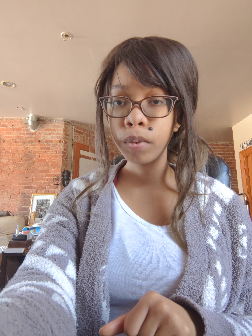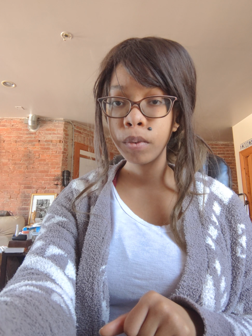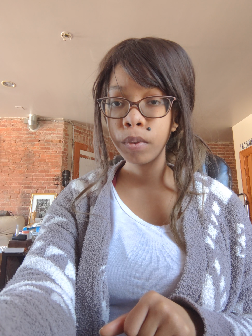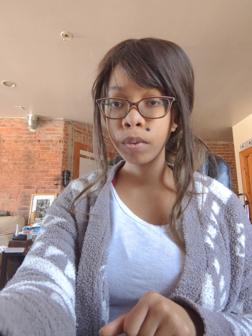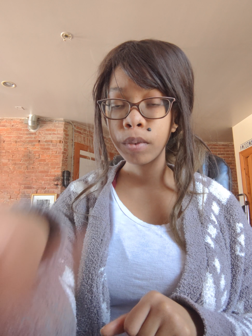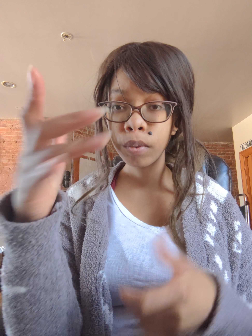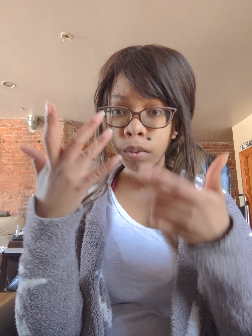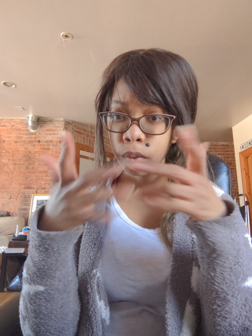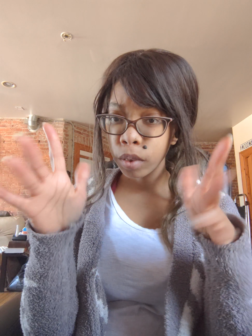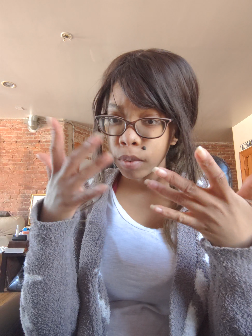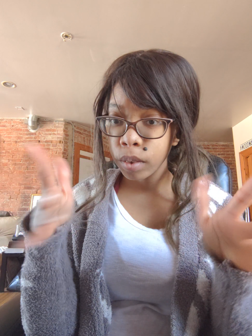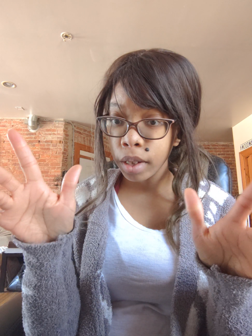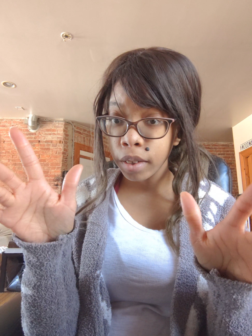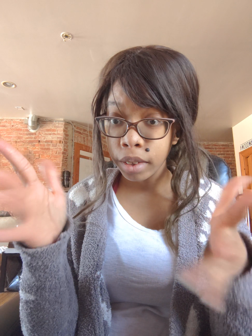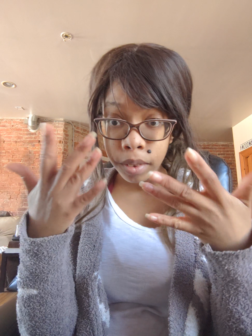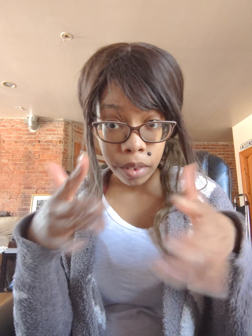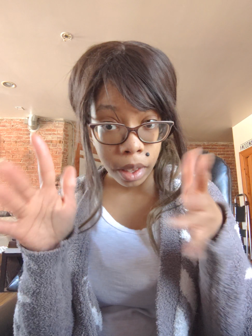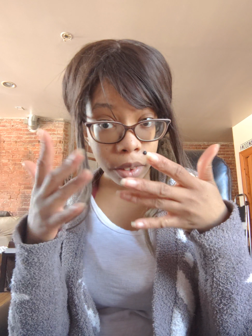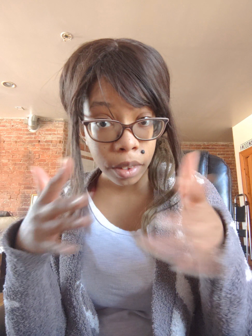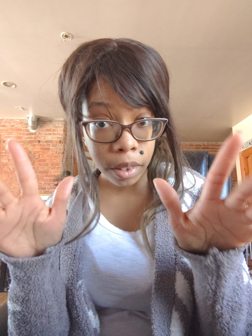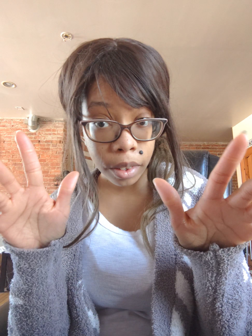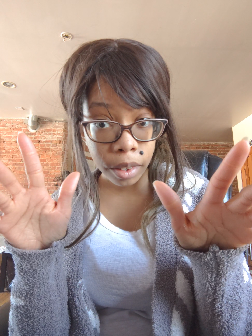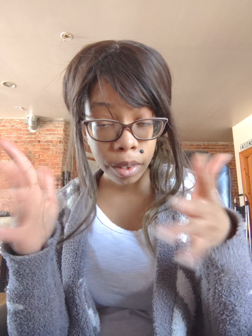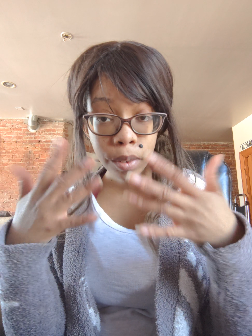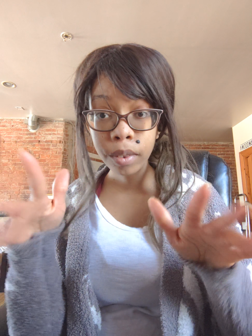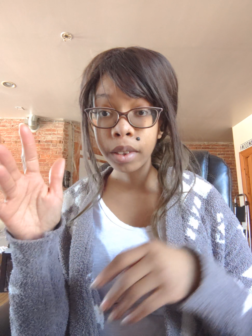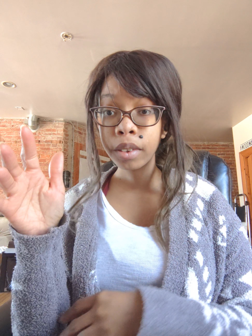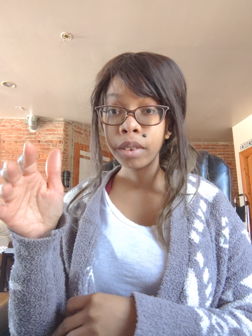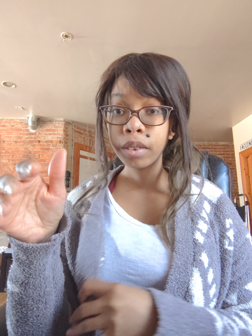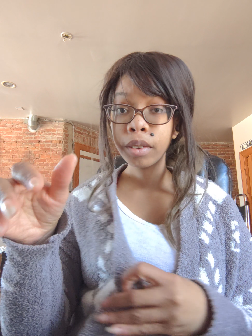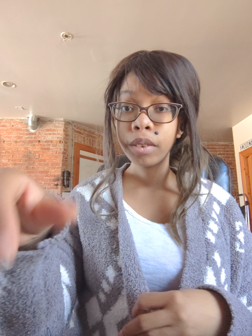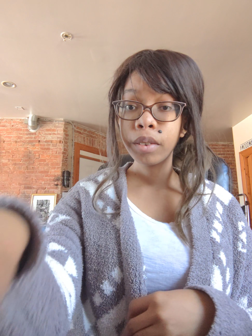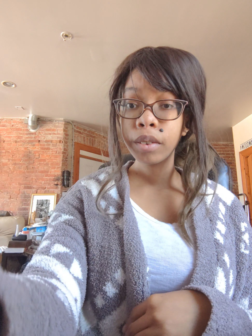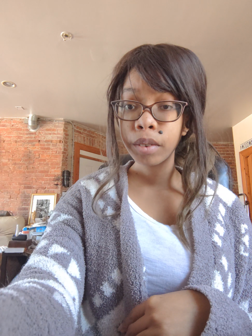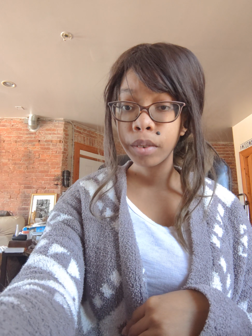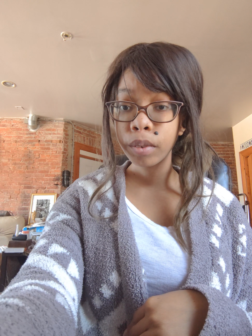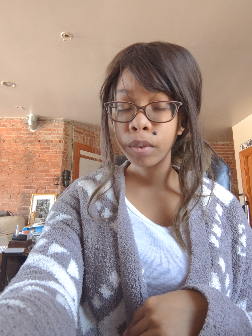finish